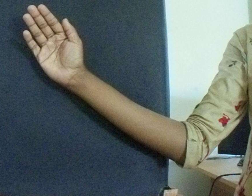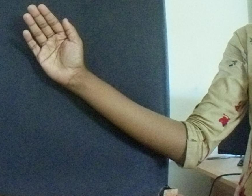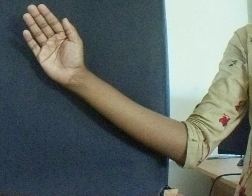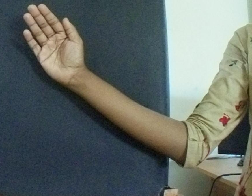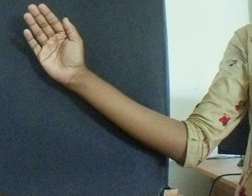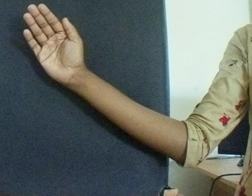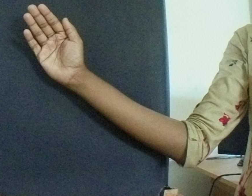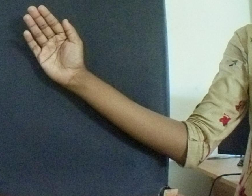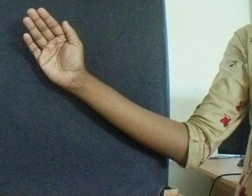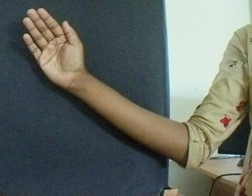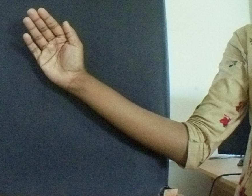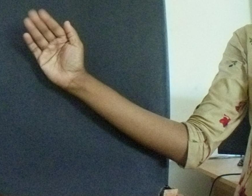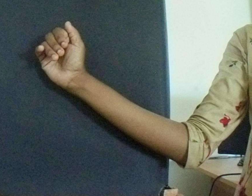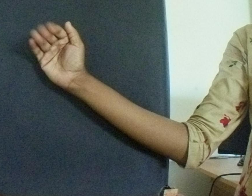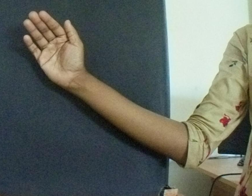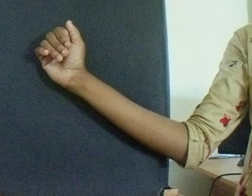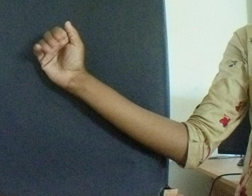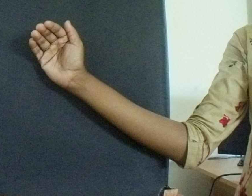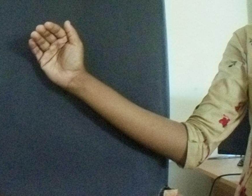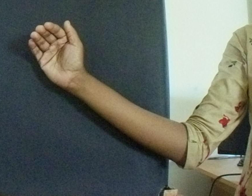call